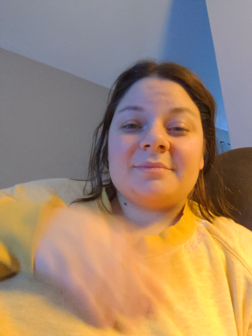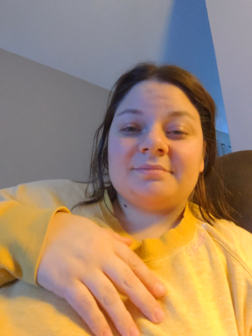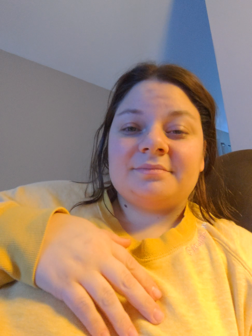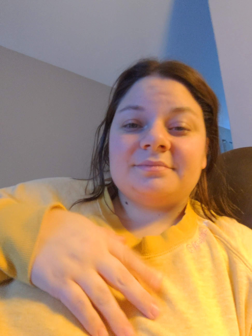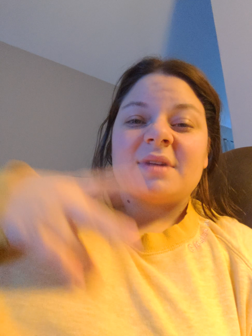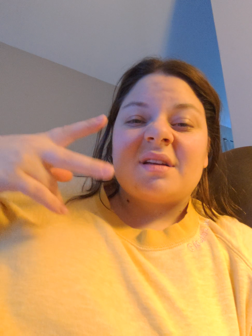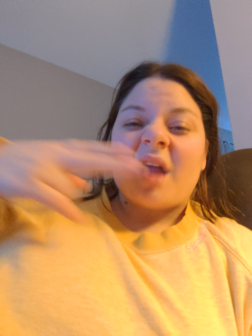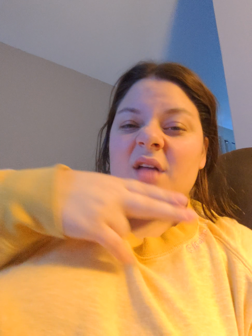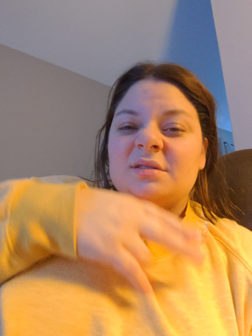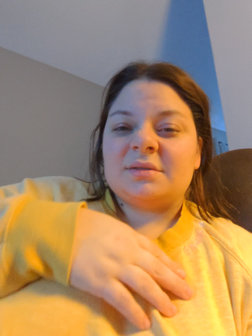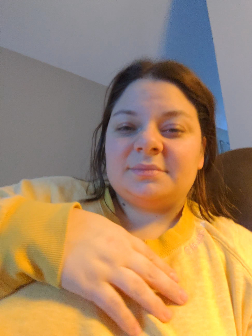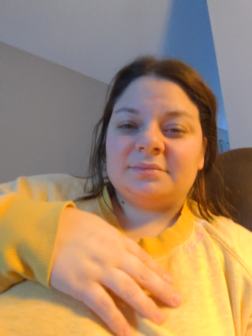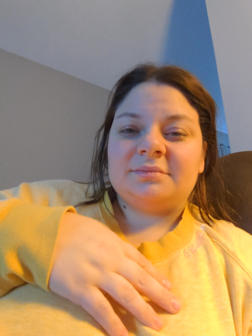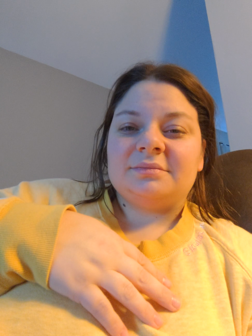cut